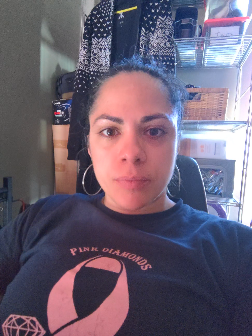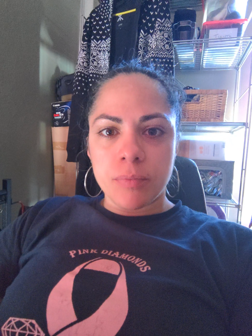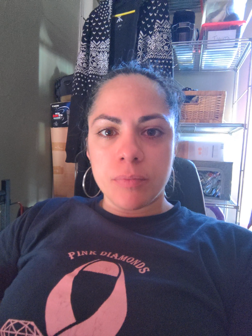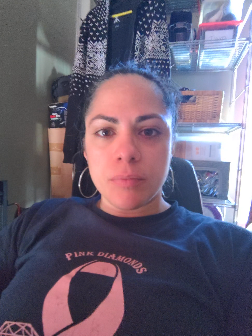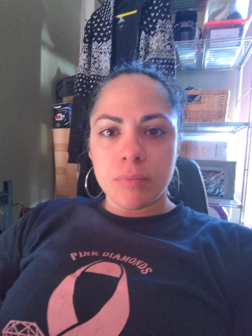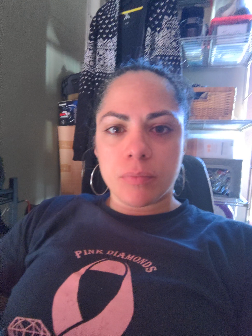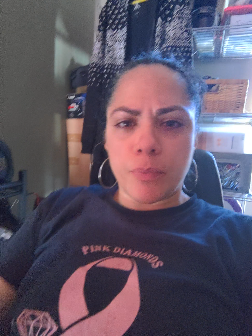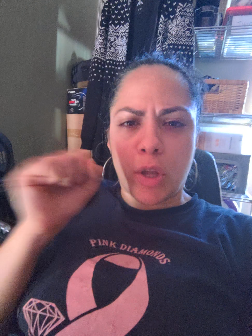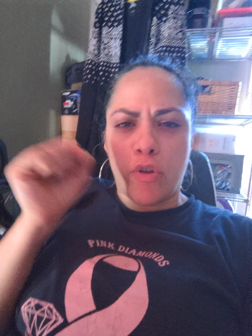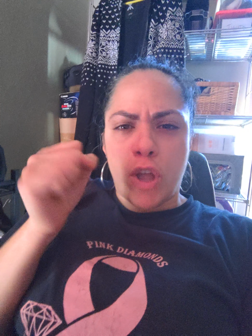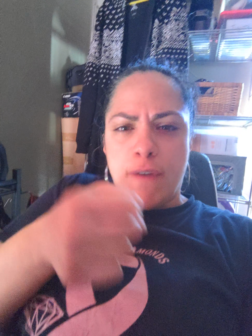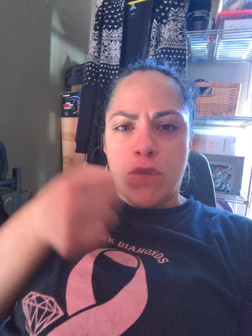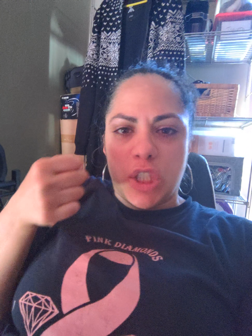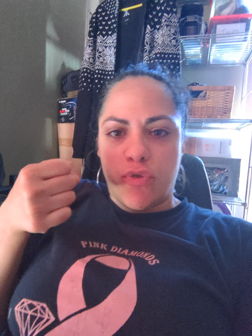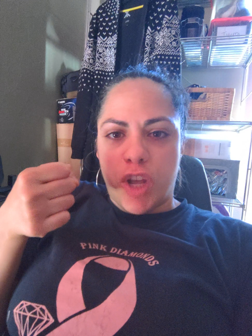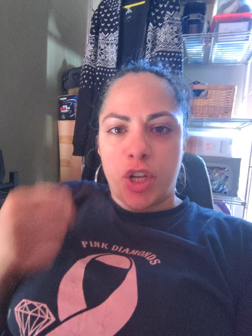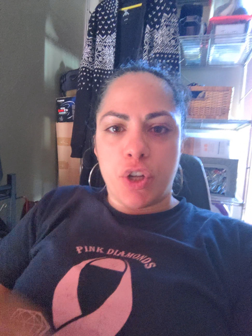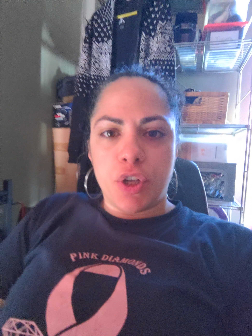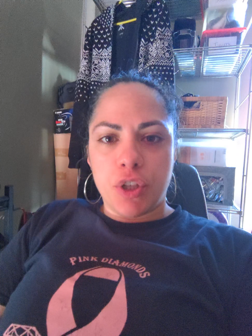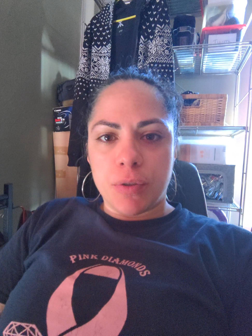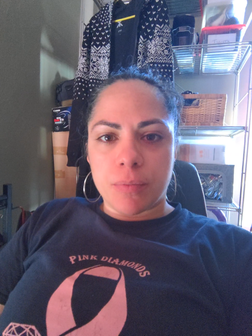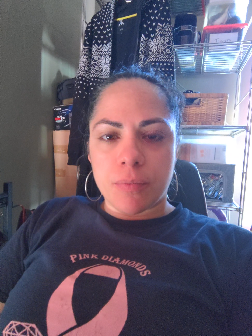refrigerator